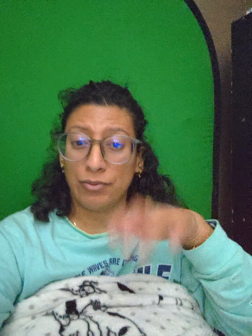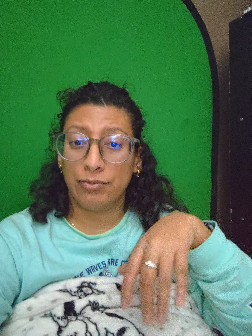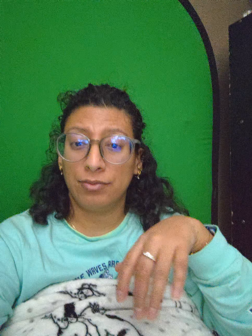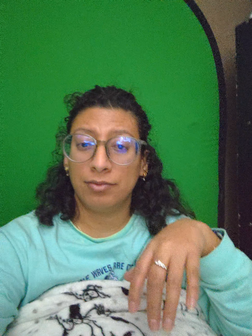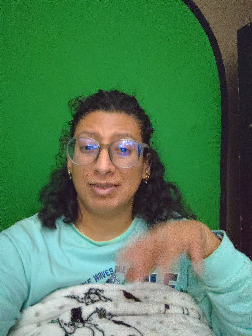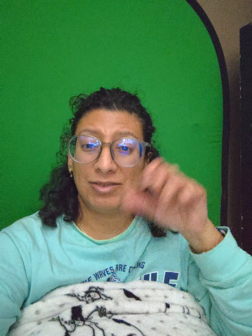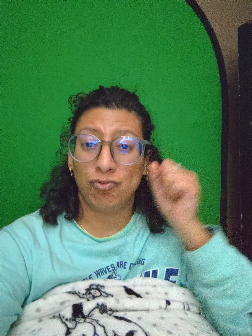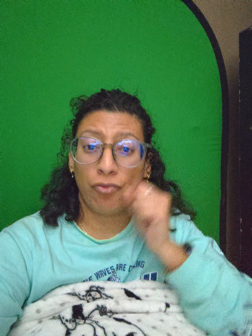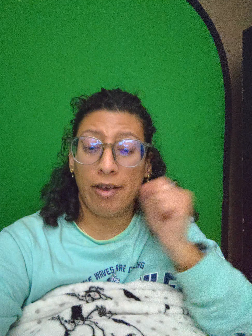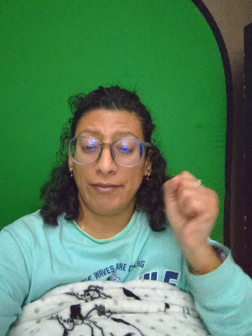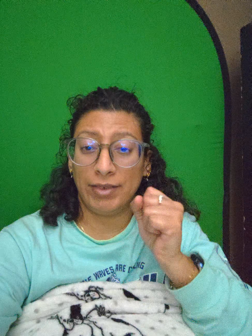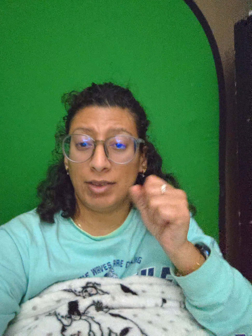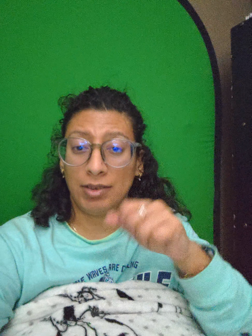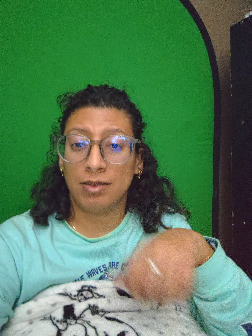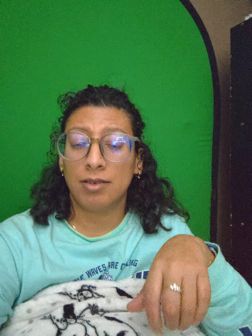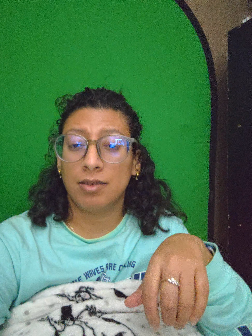refrigerator